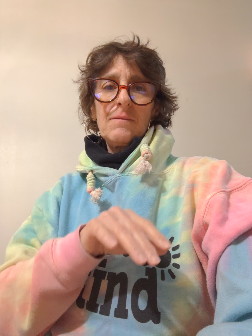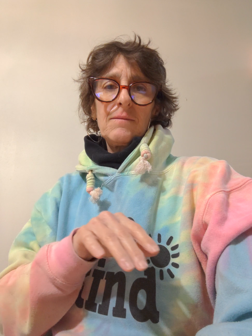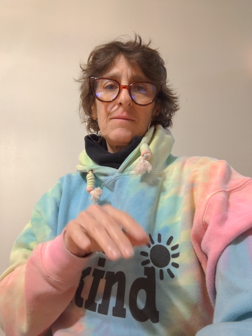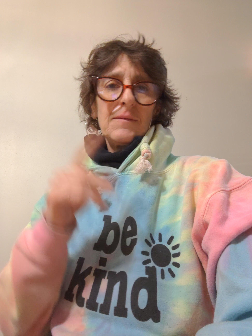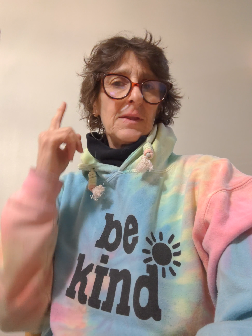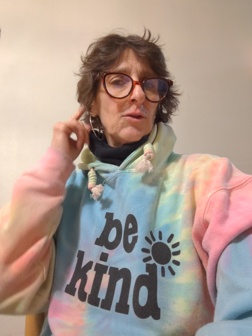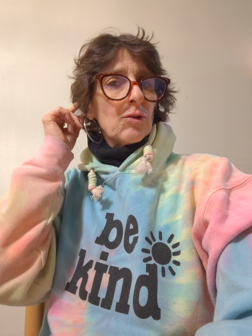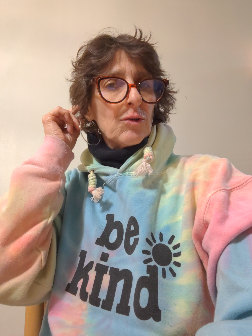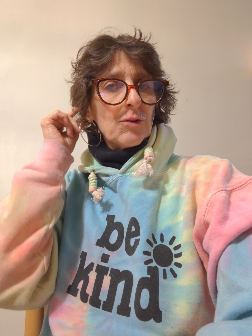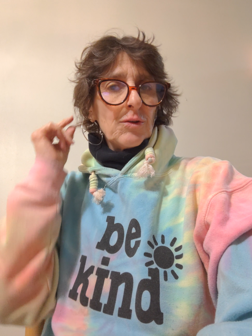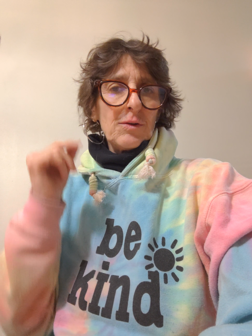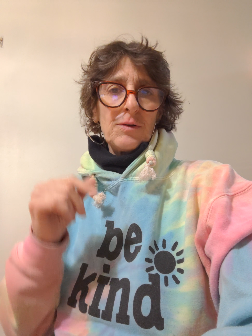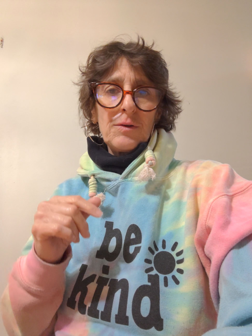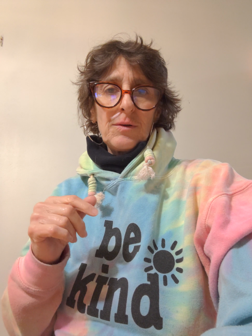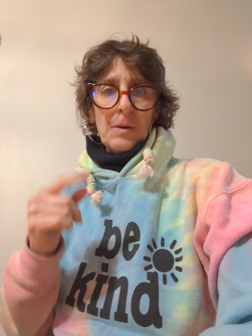ear